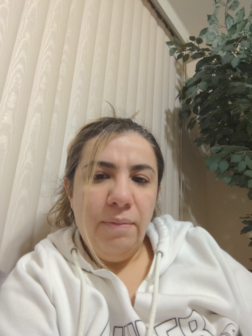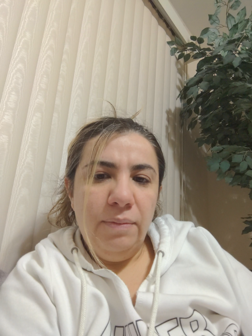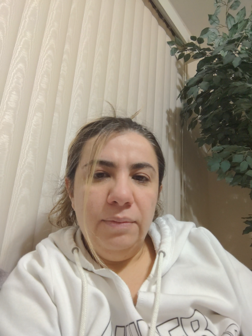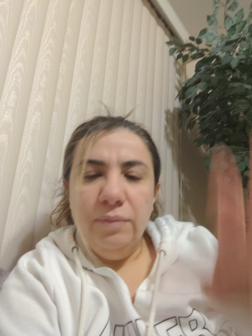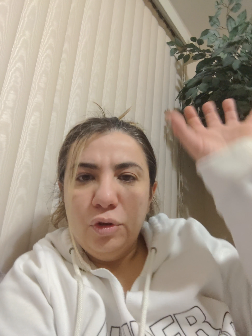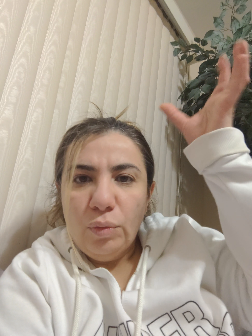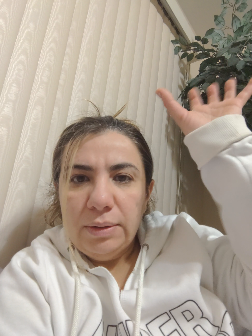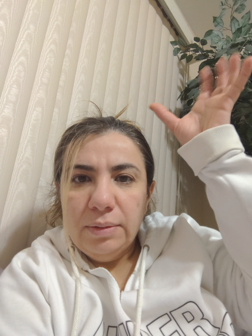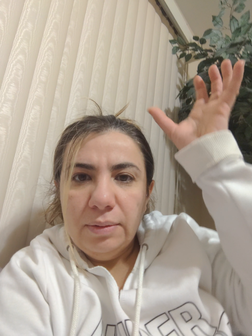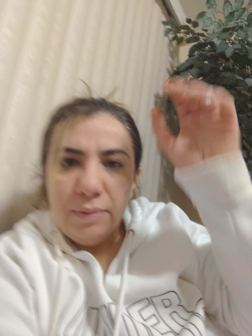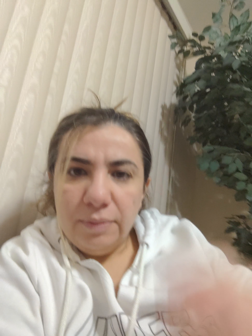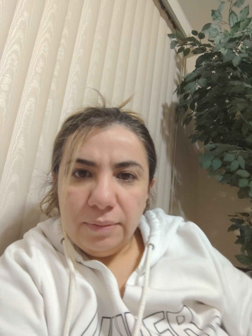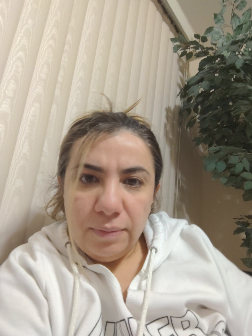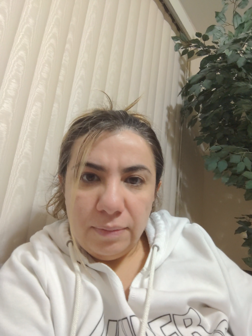cloud